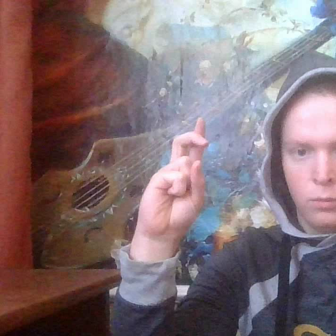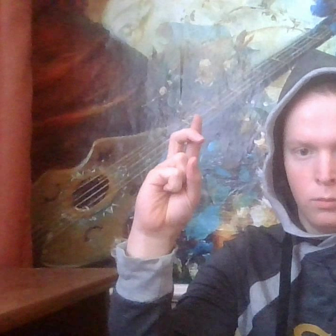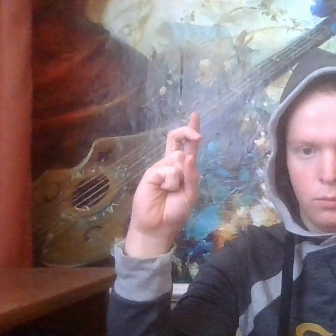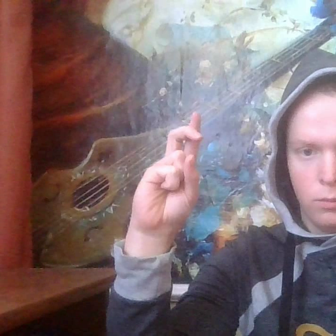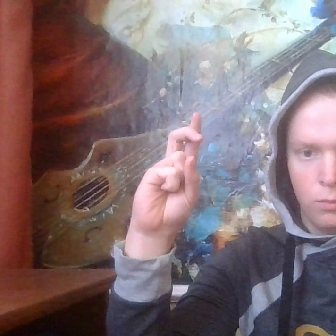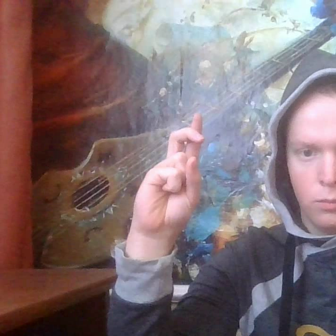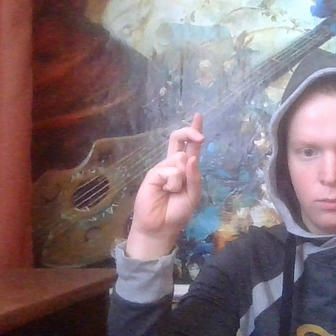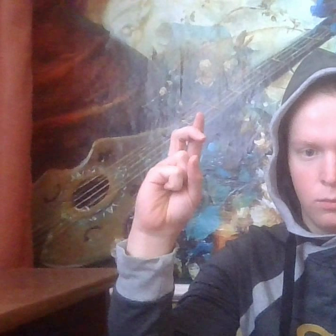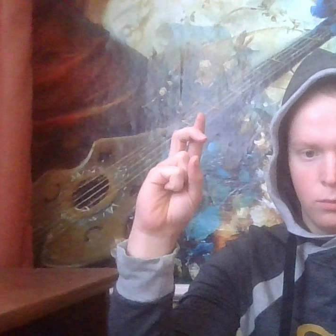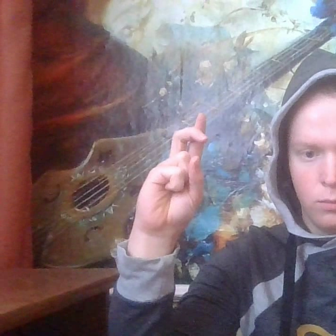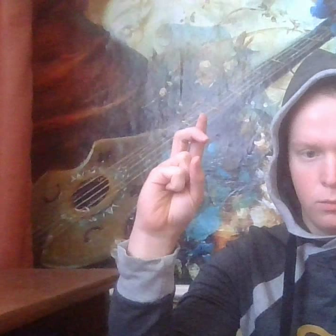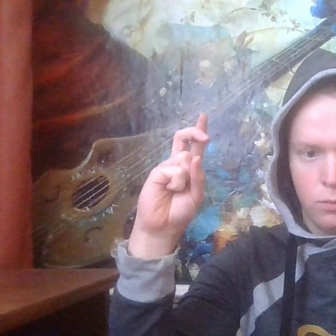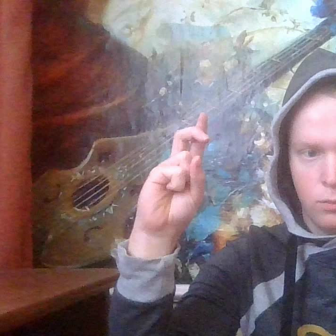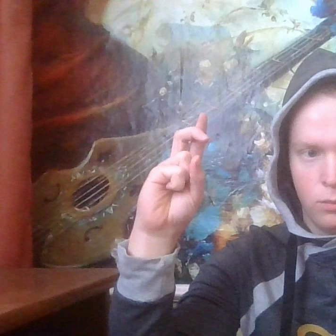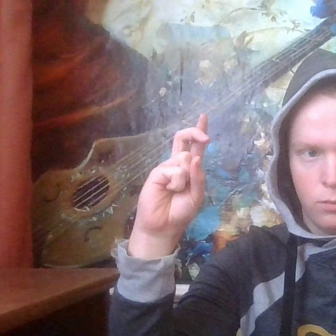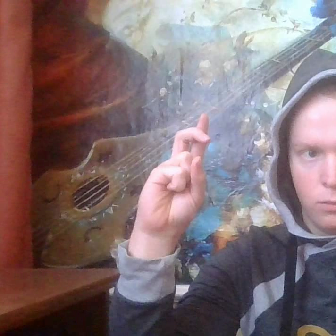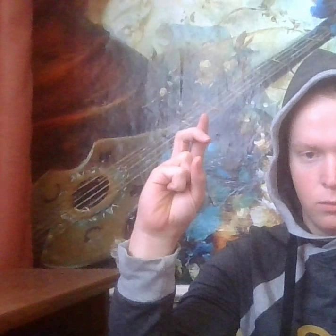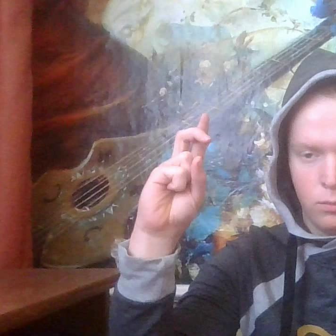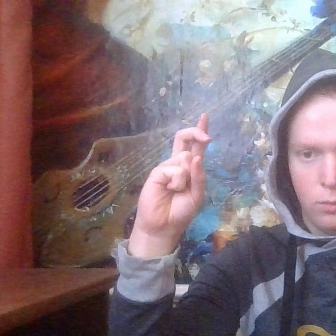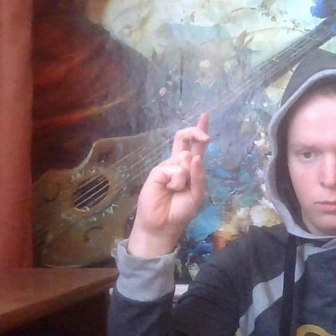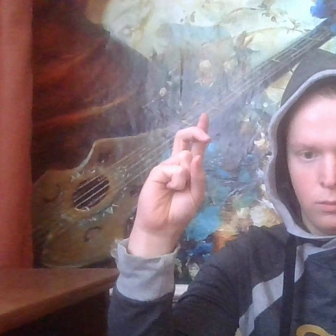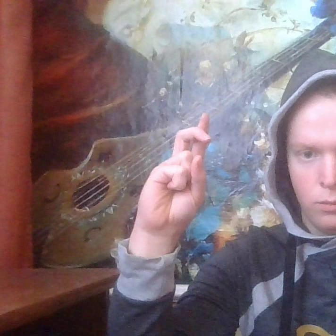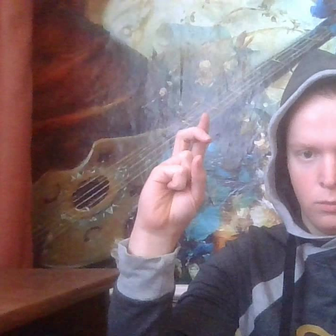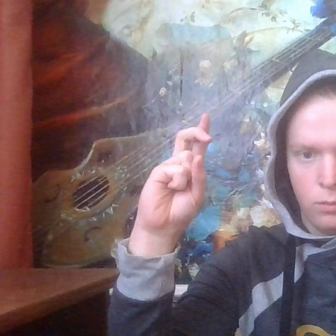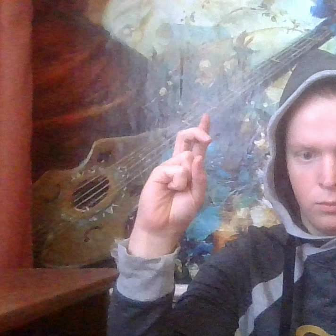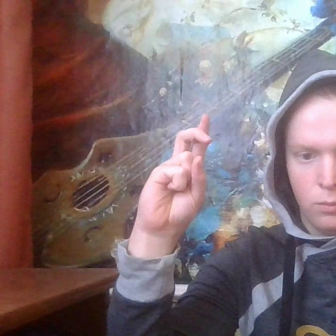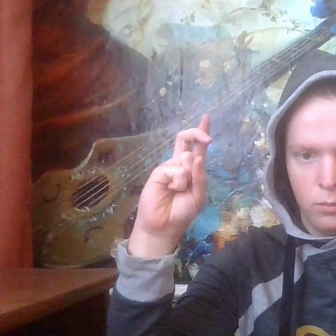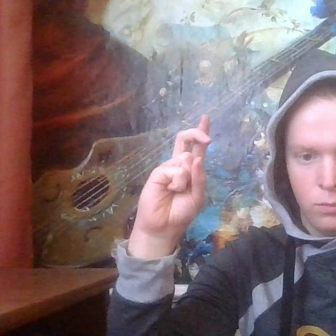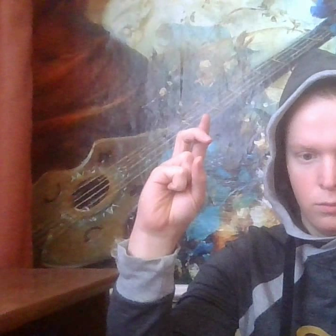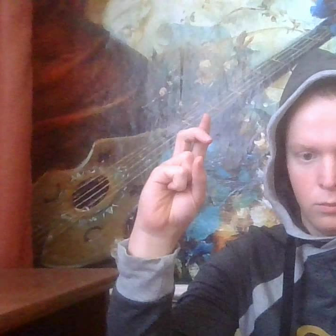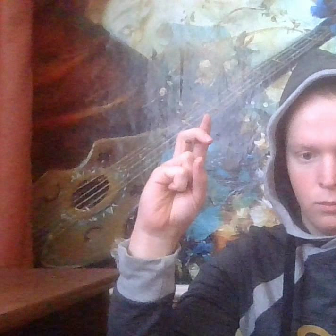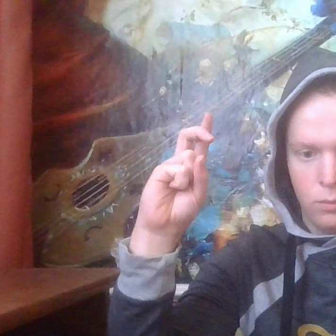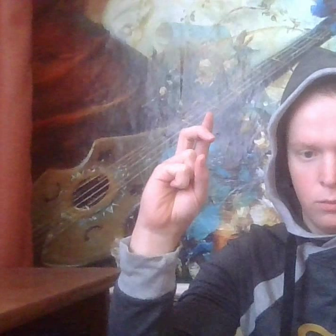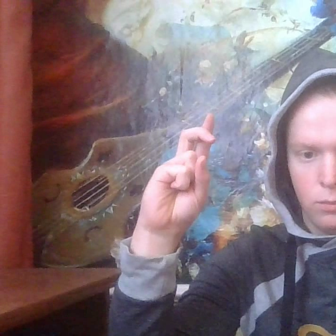Б